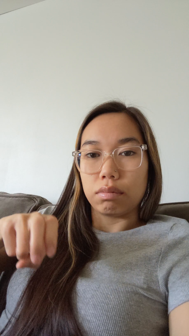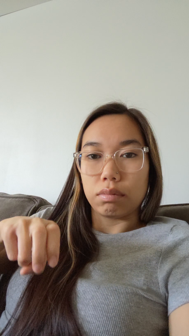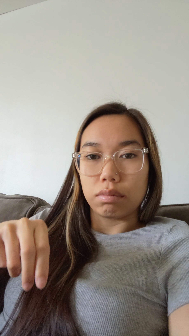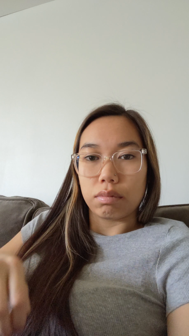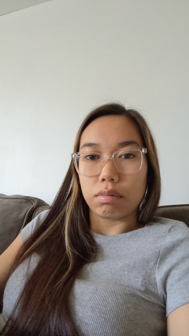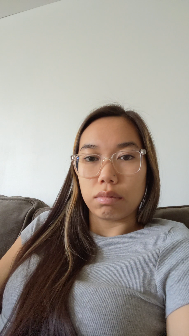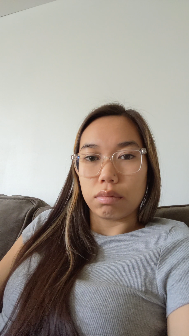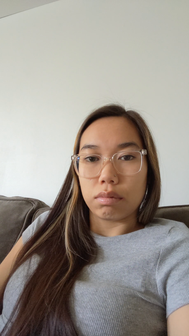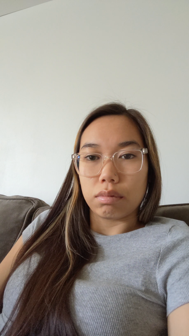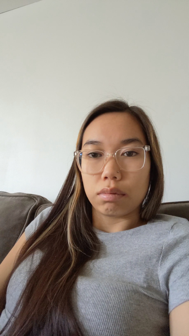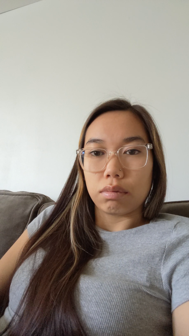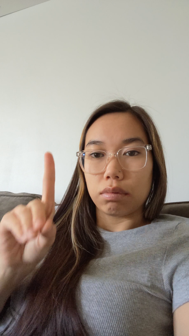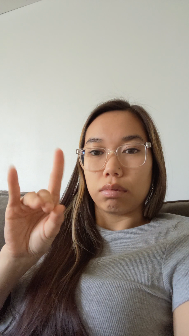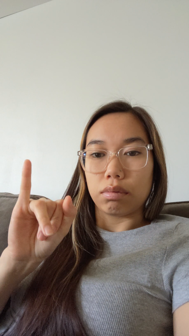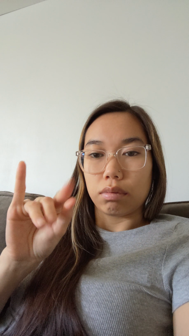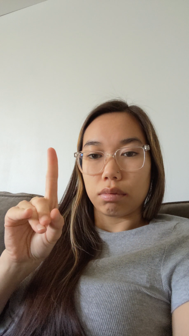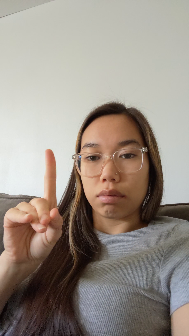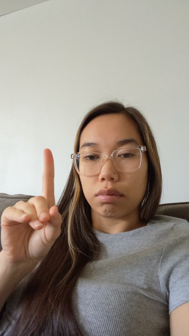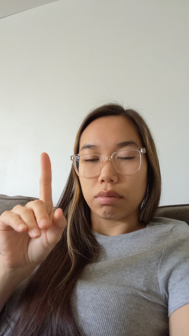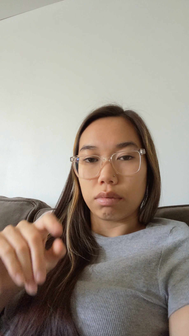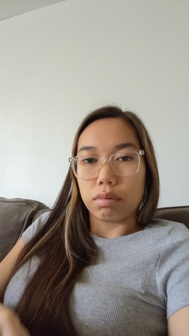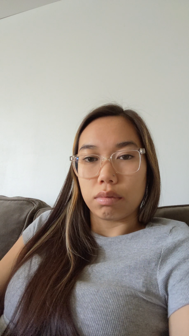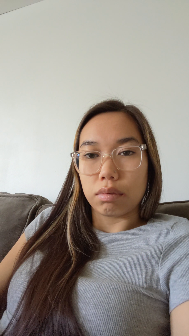did